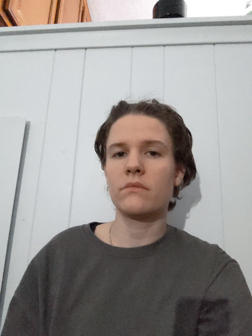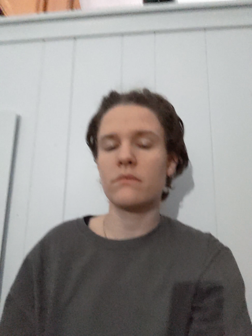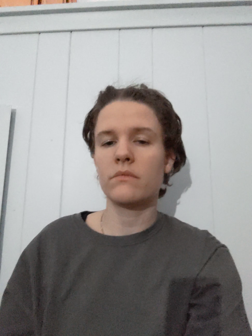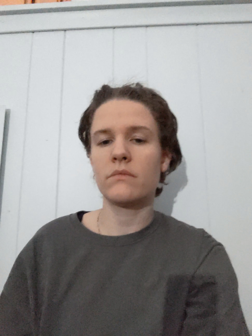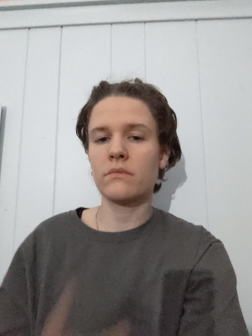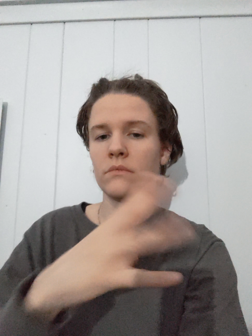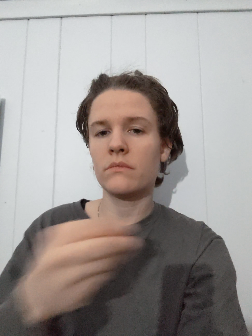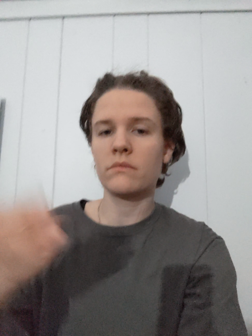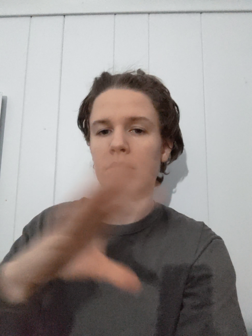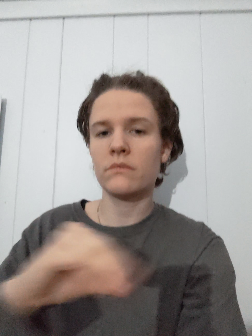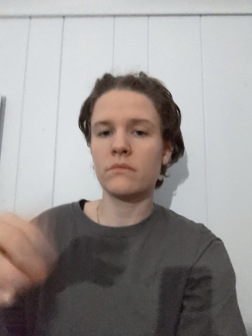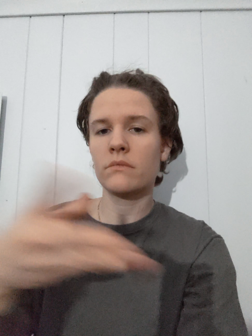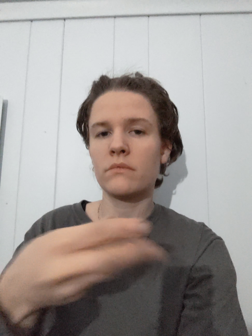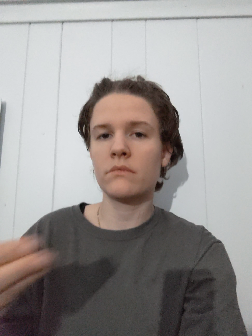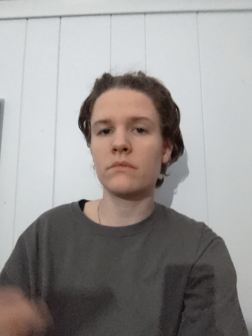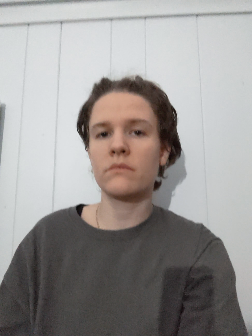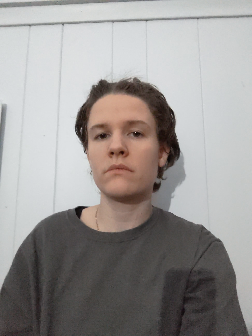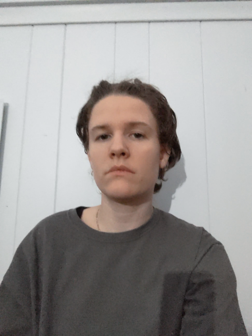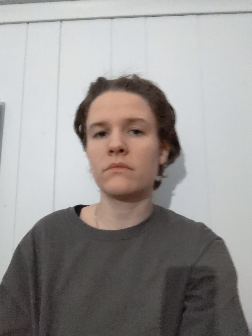story